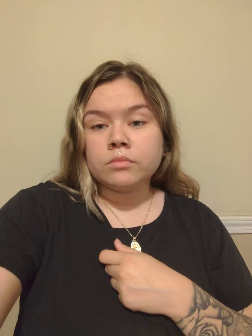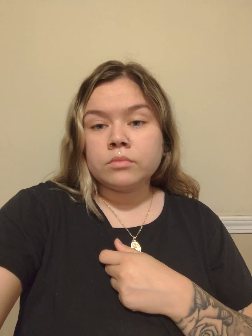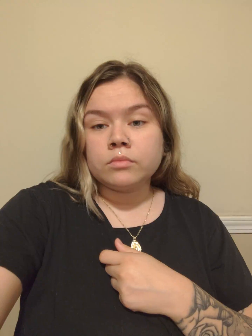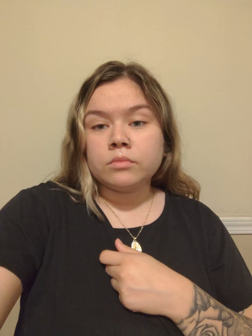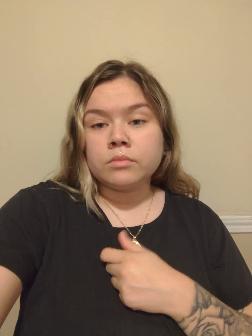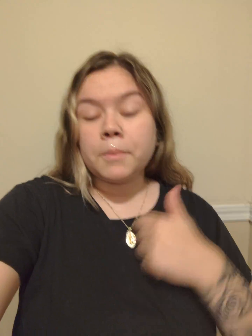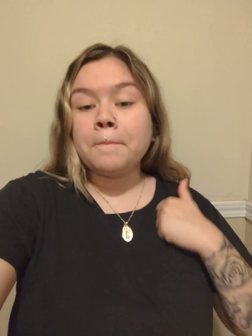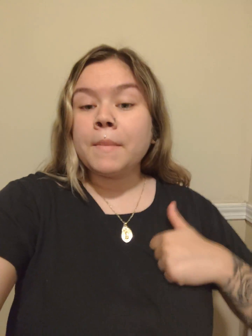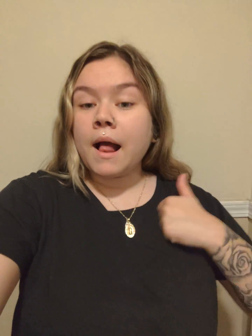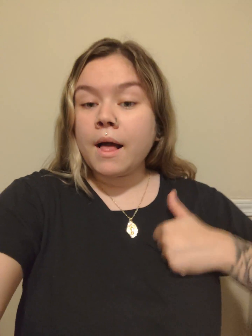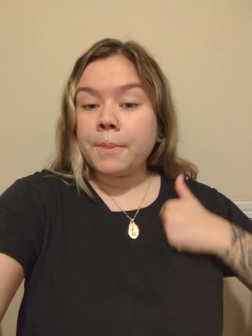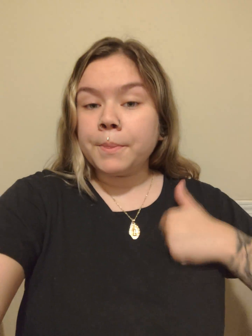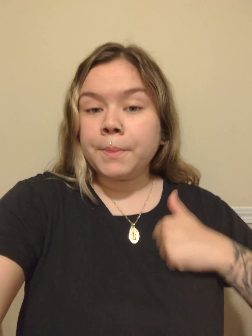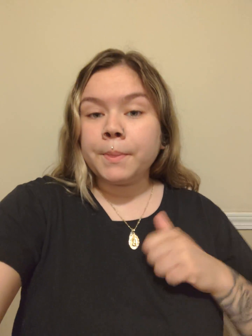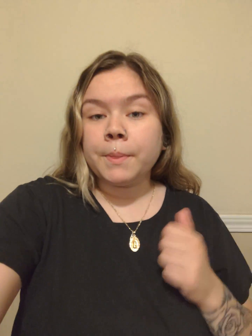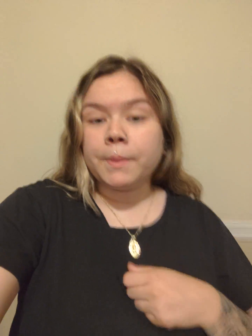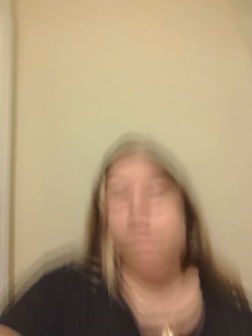bathtub